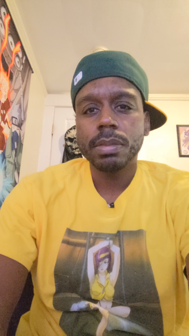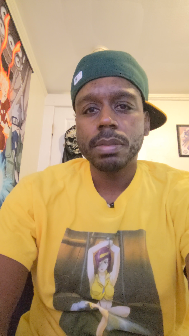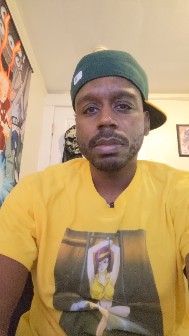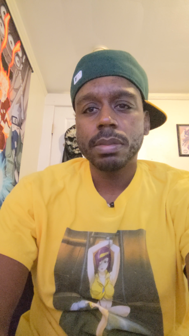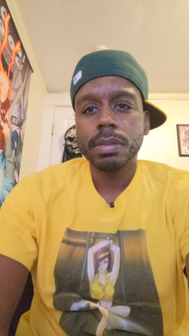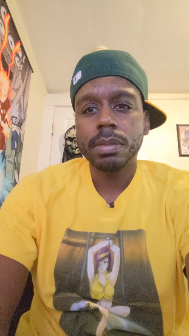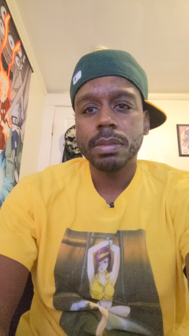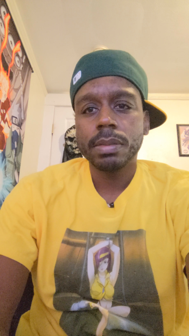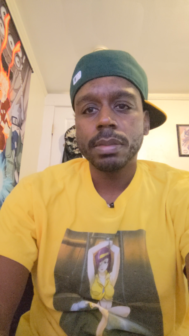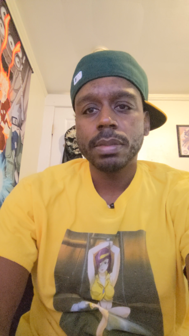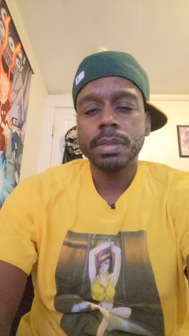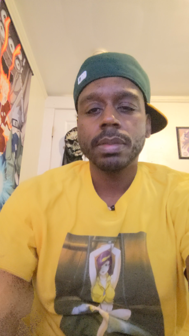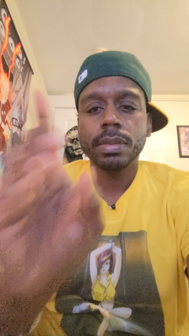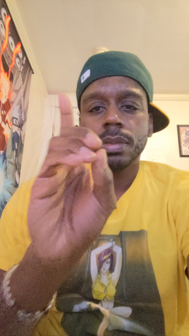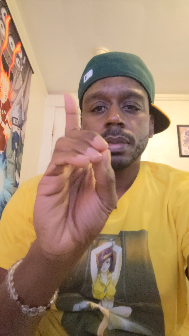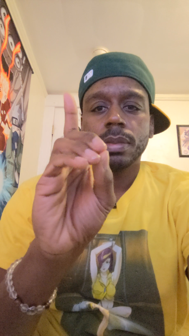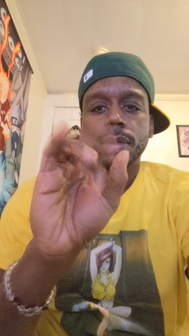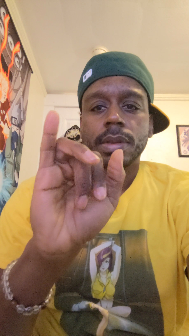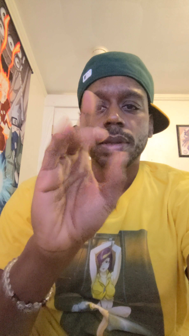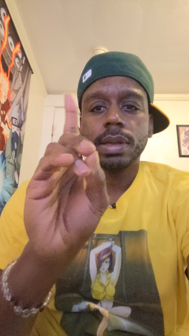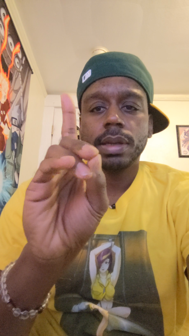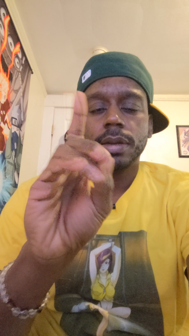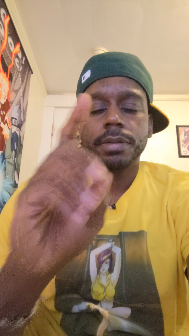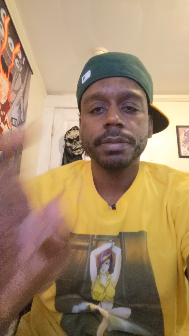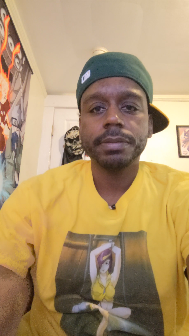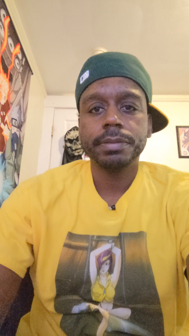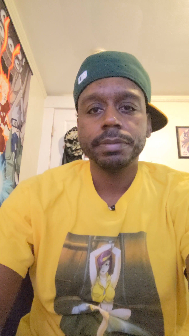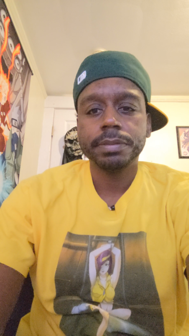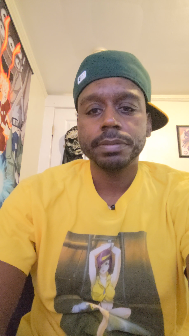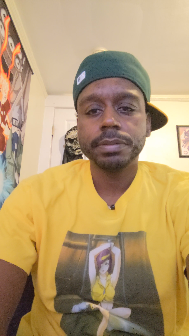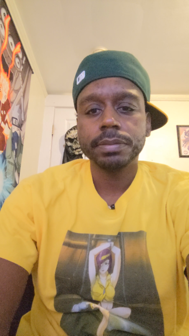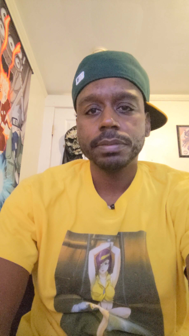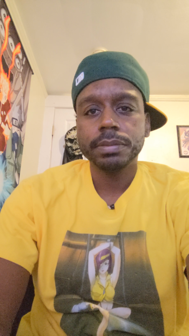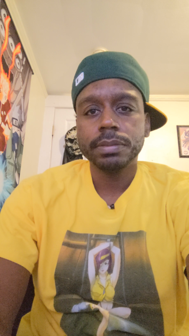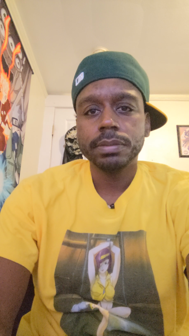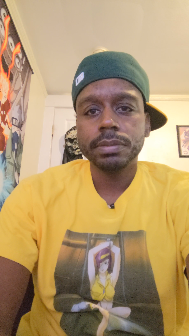did